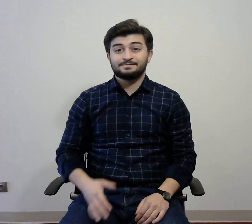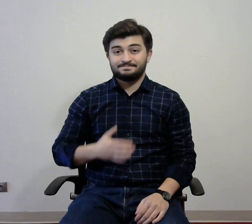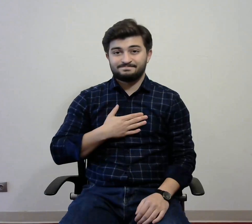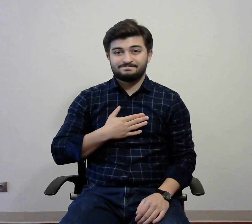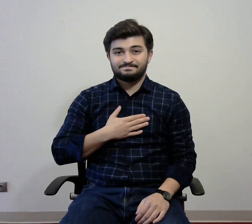mən